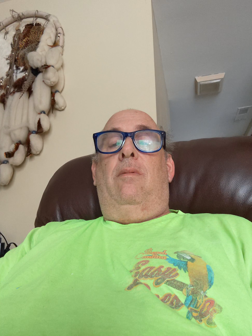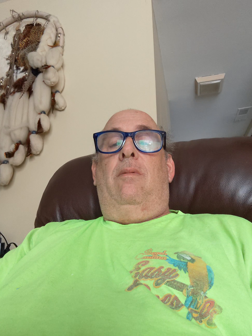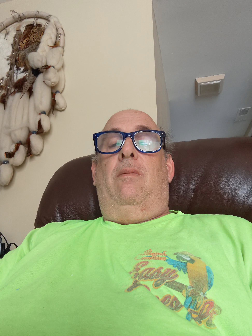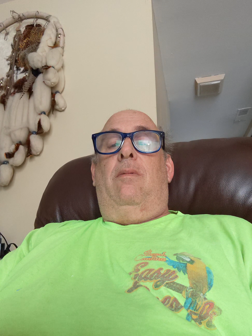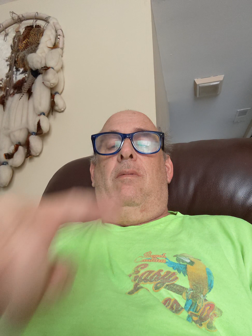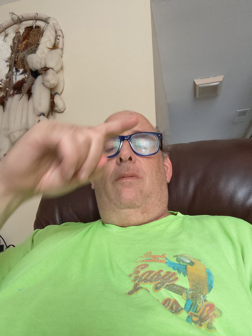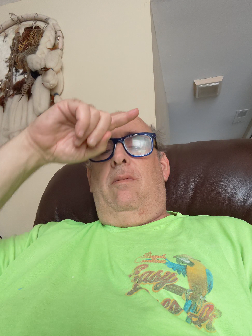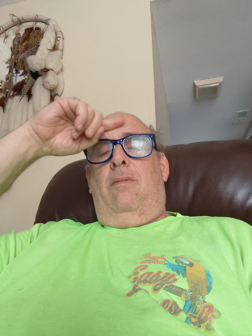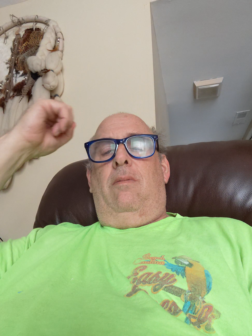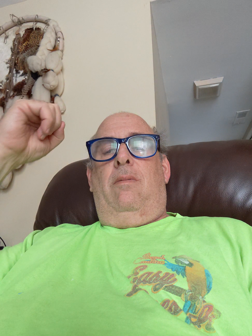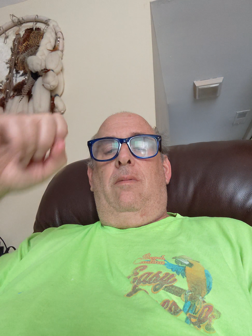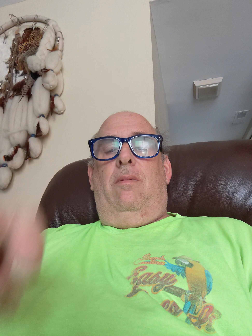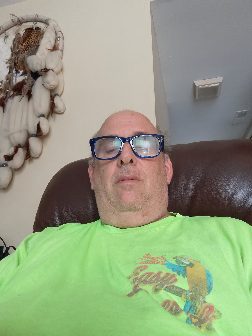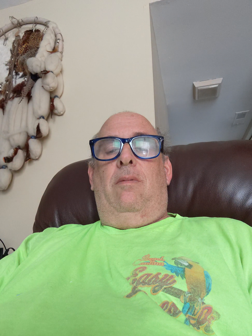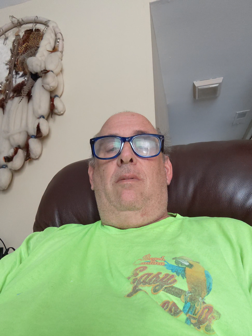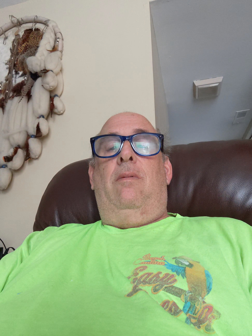because